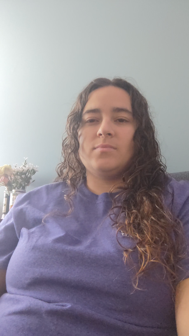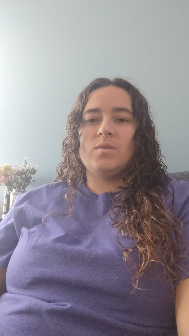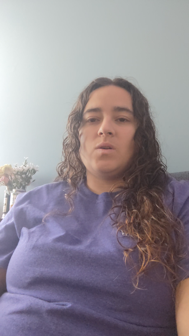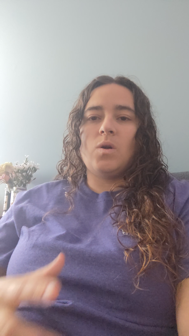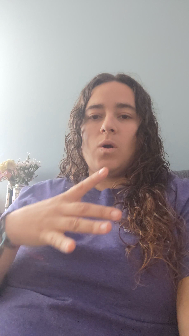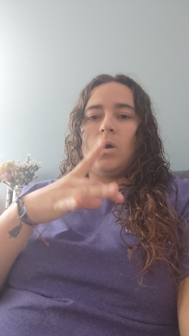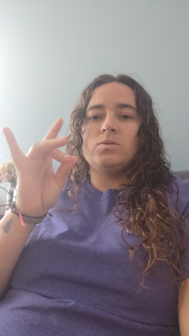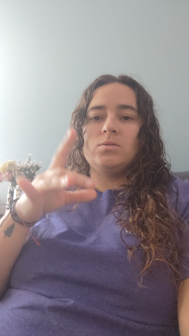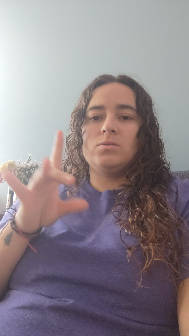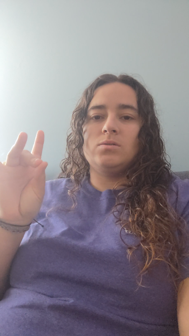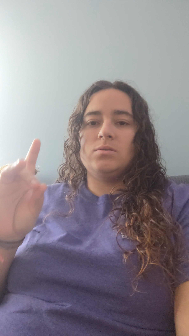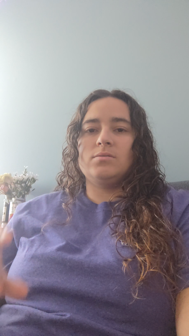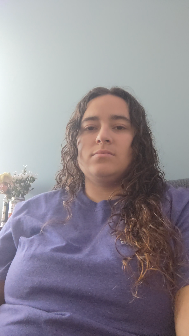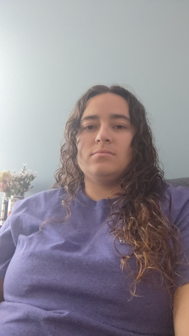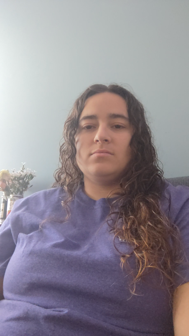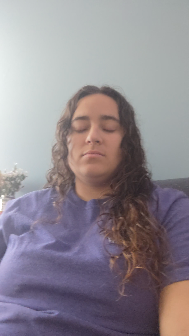choose